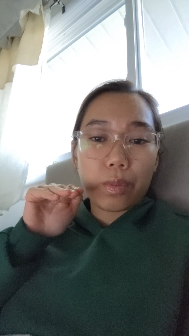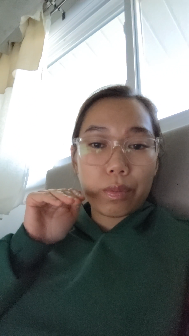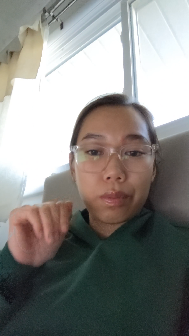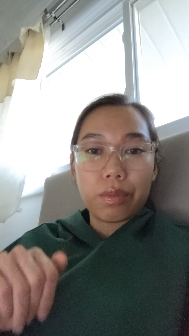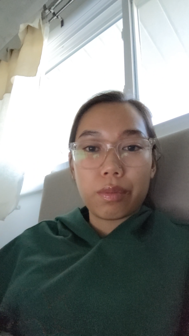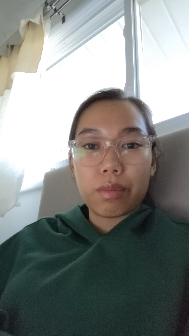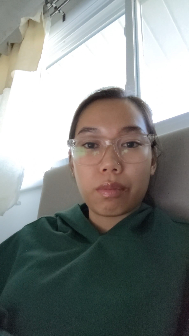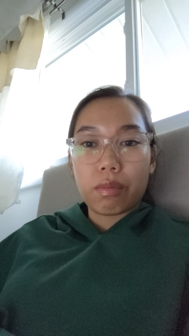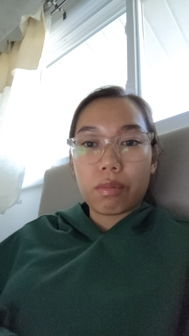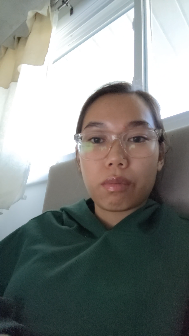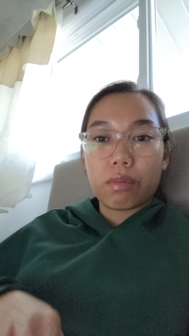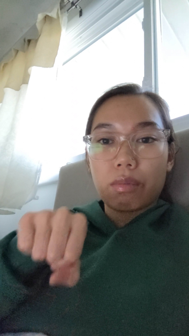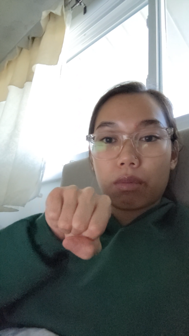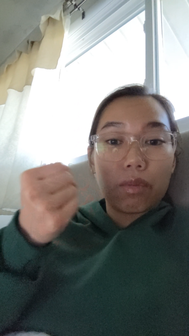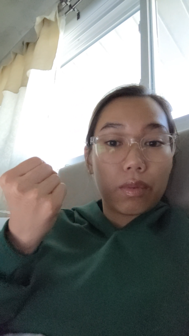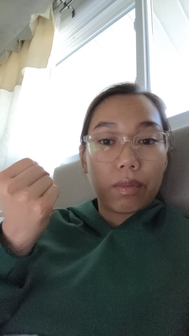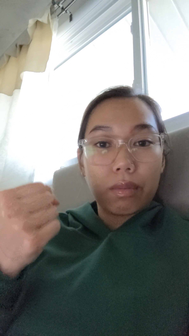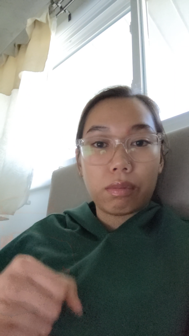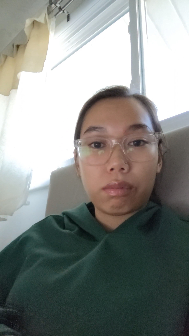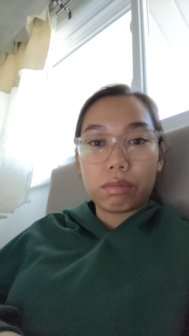break